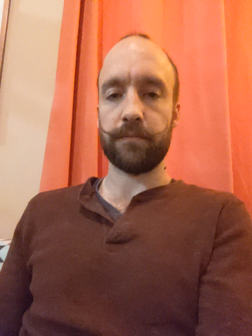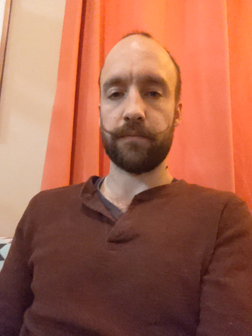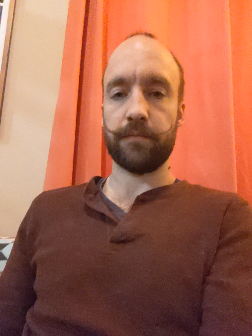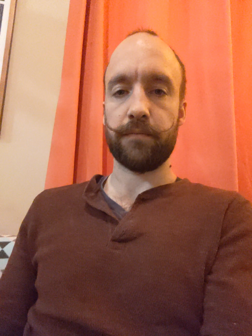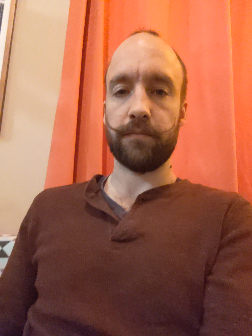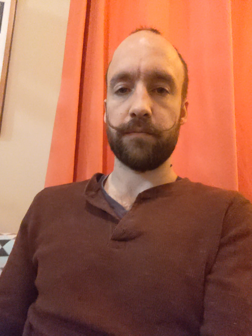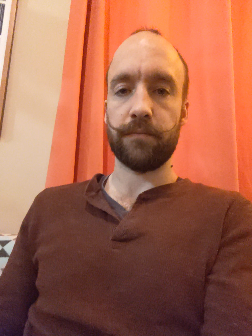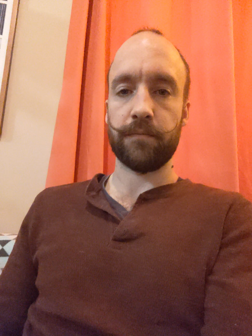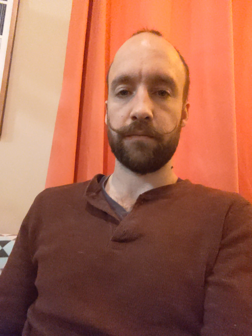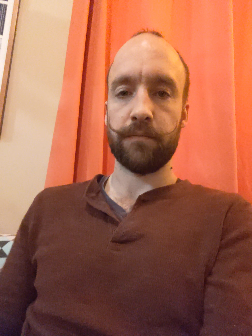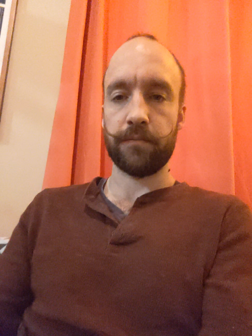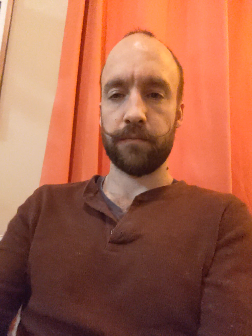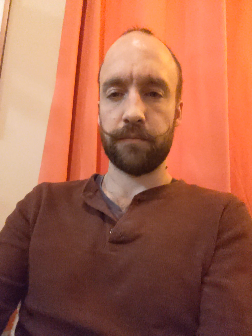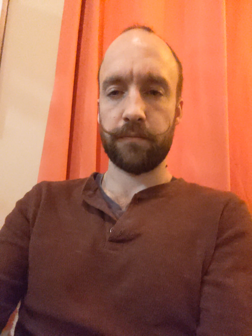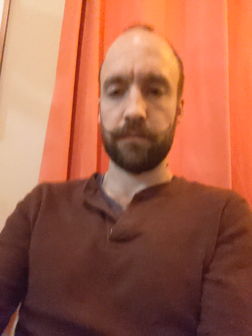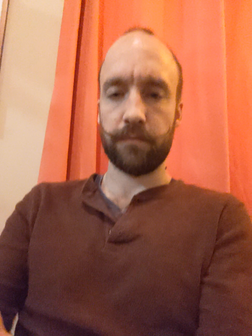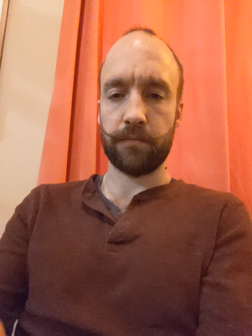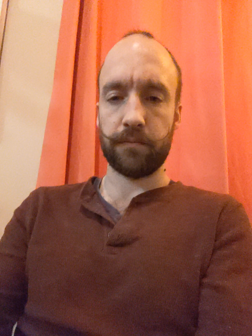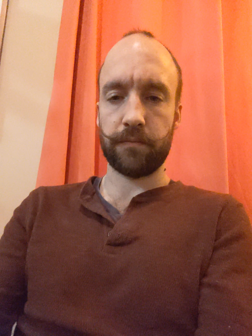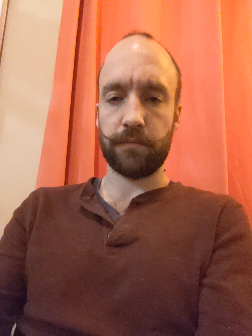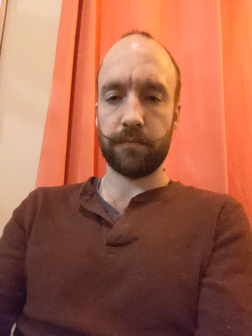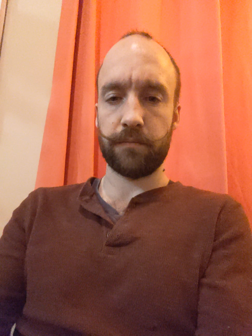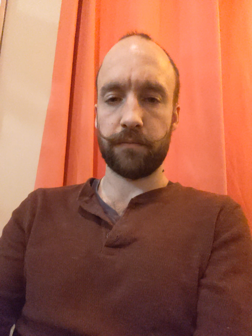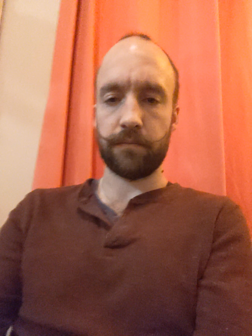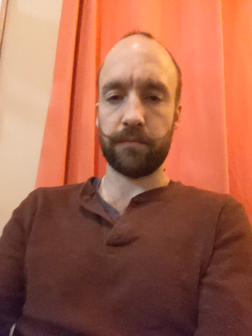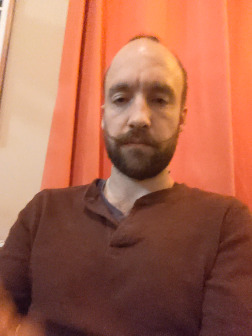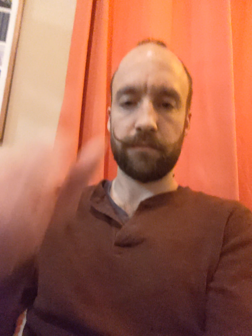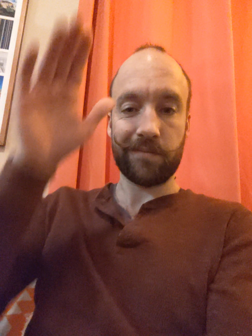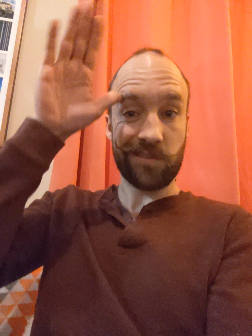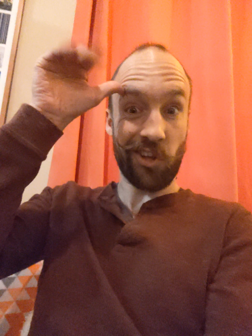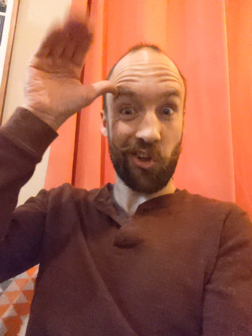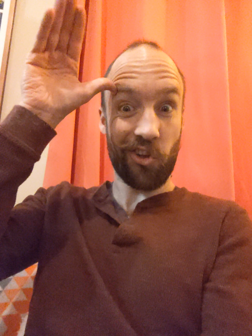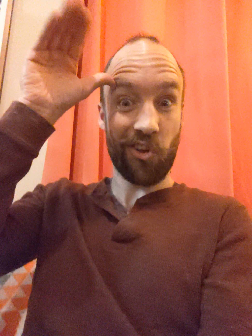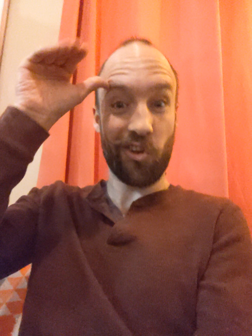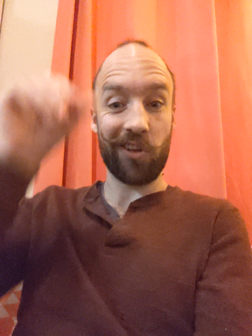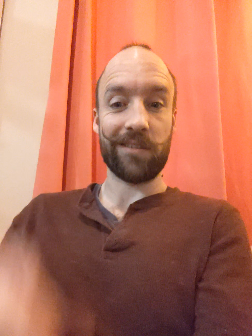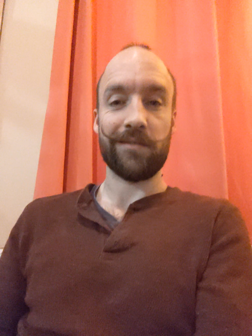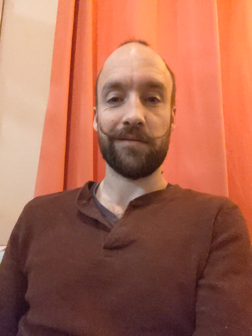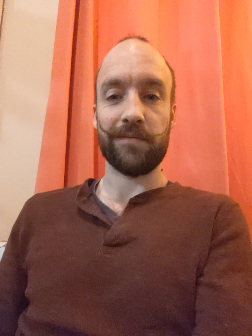donkey